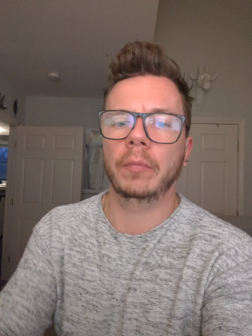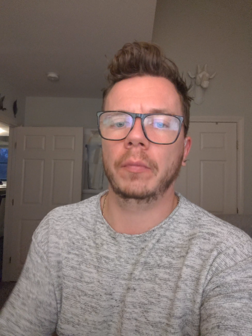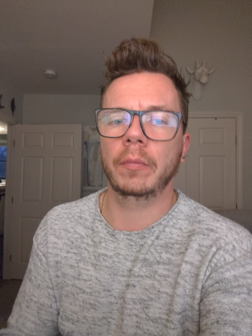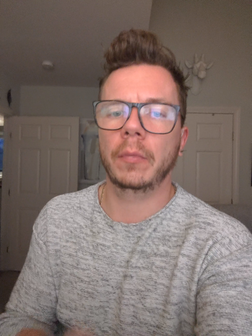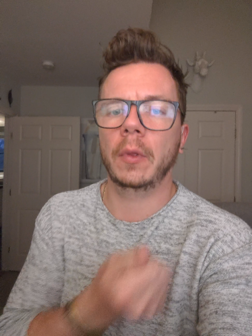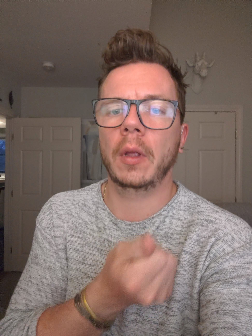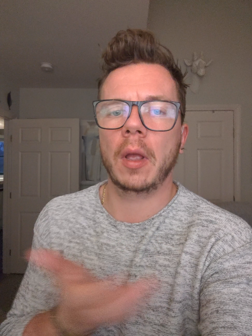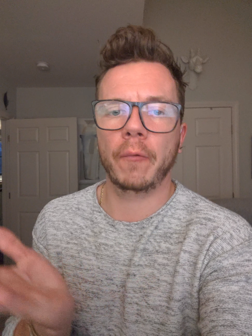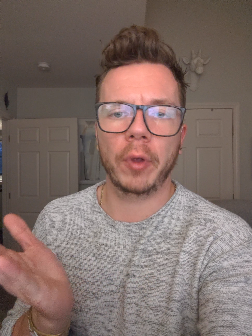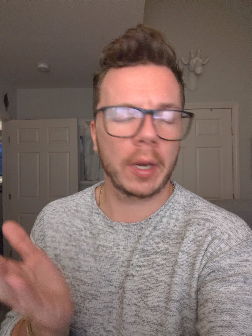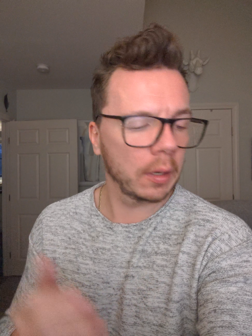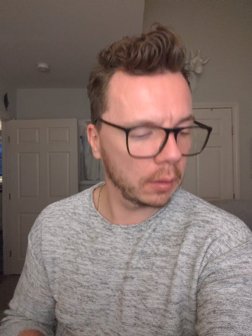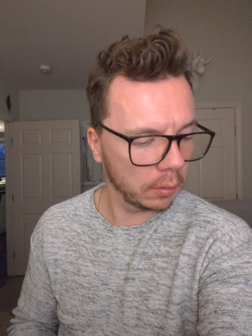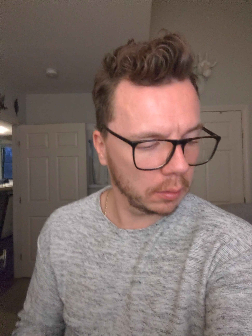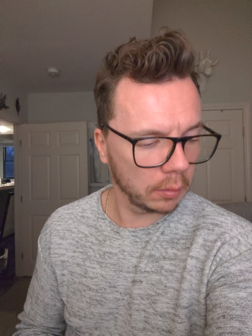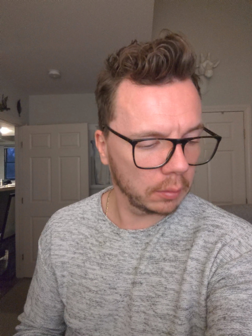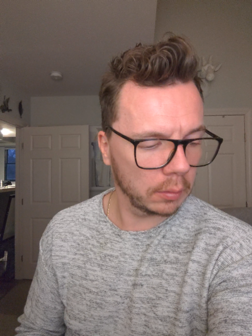every